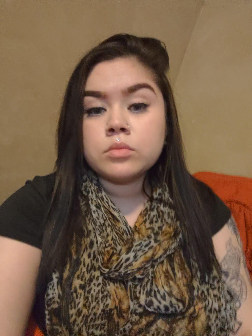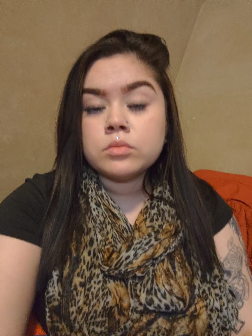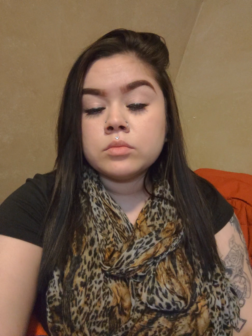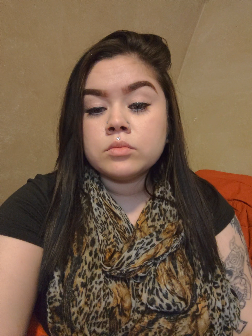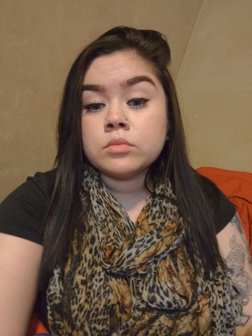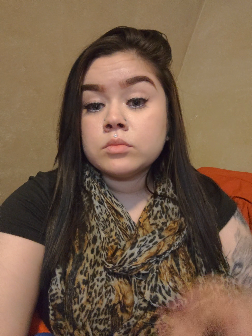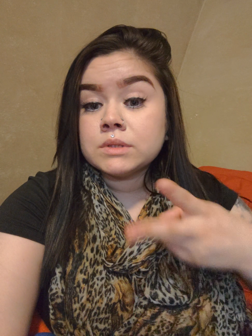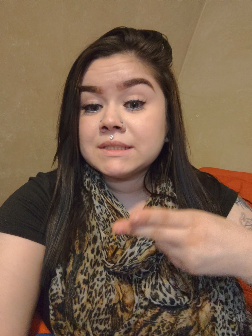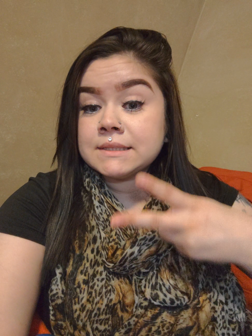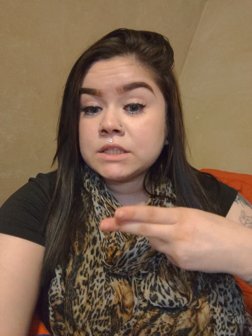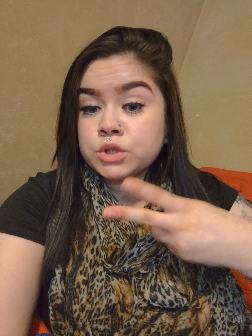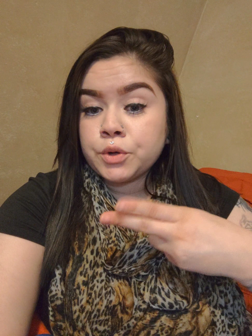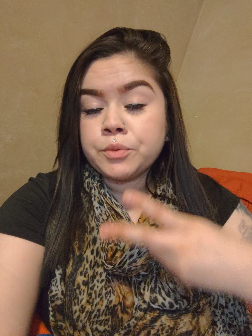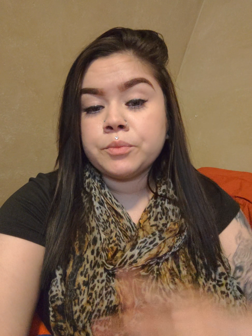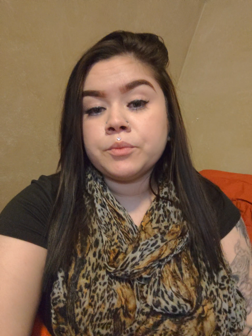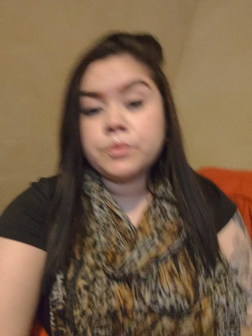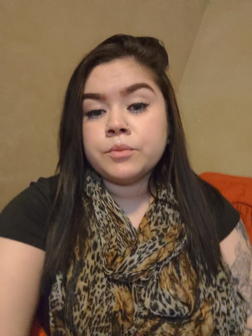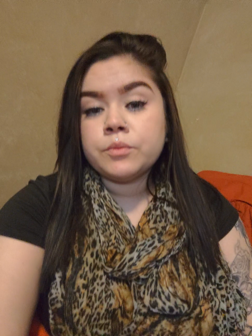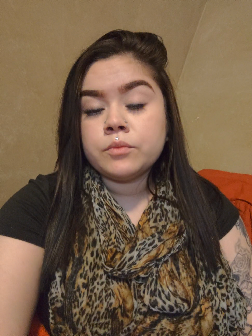scissors